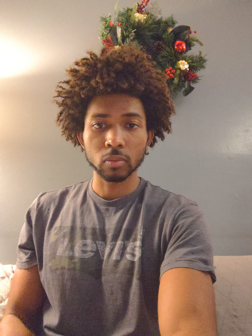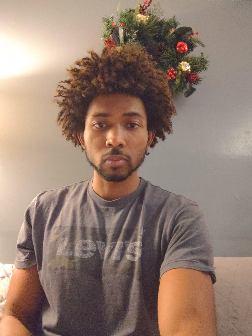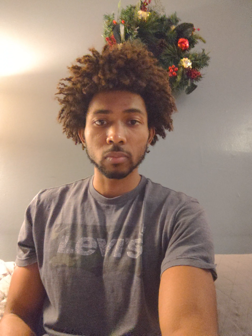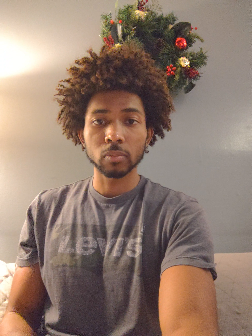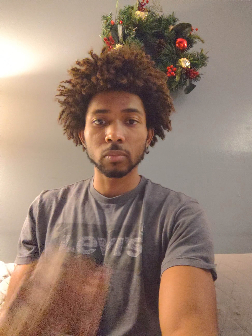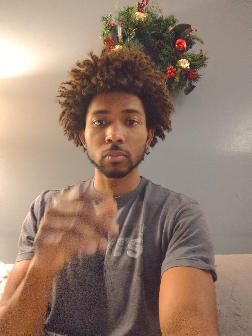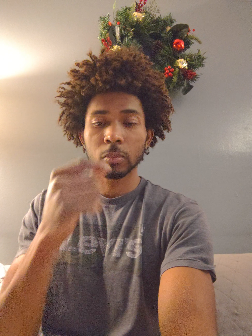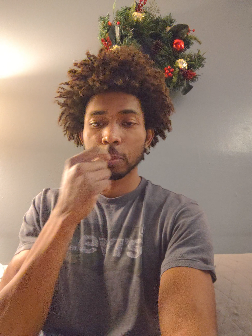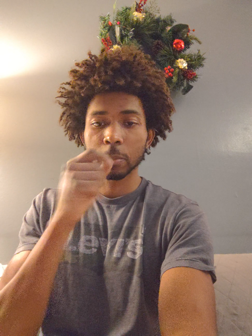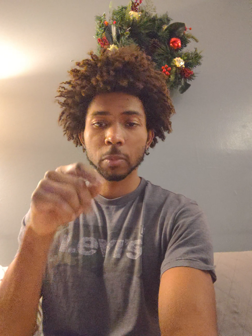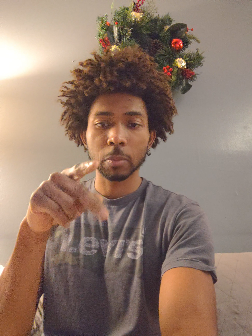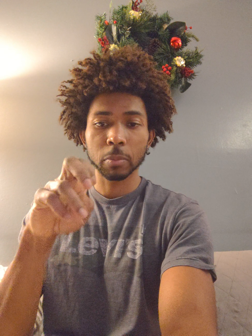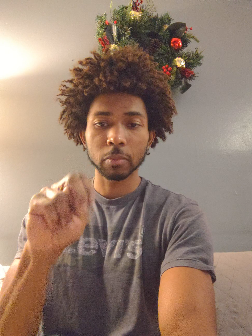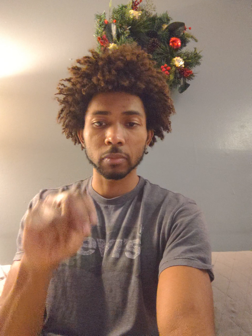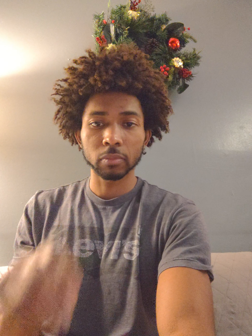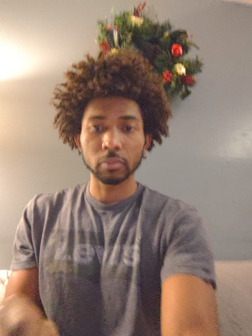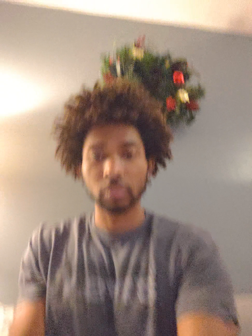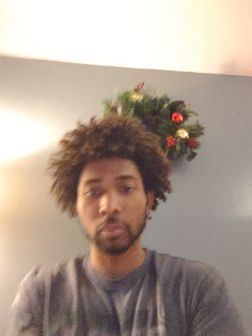pen